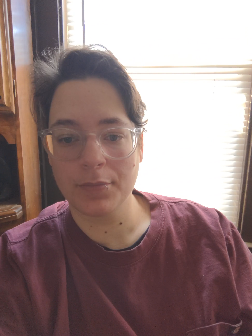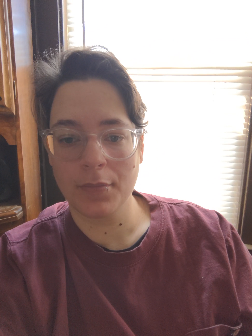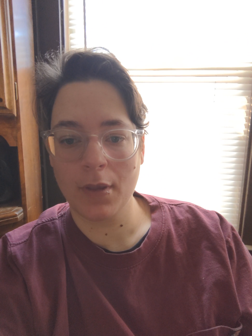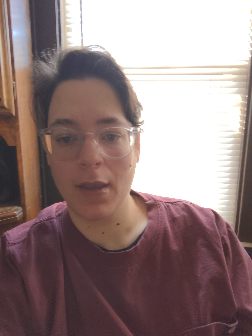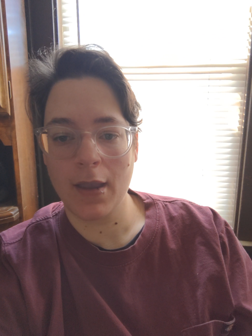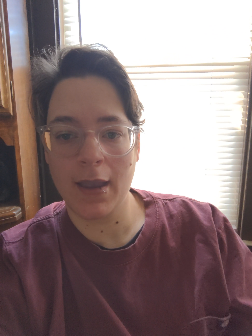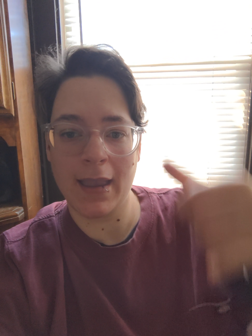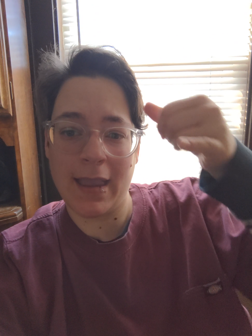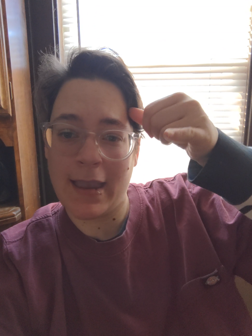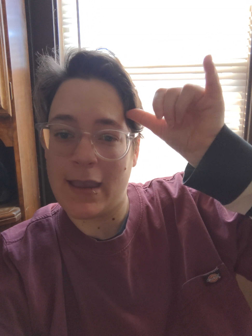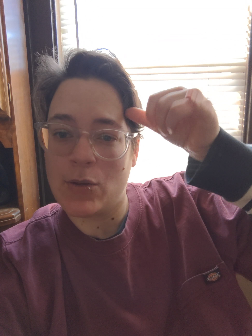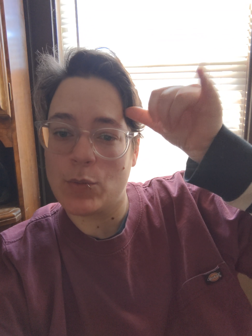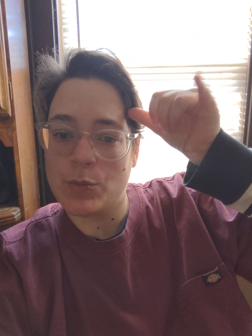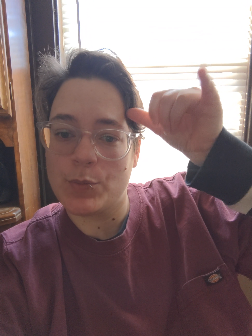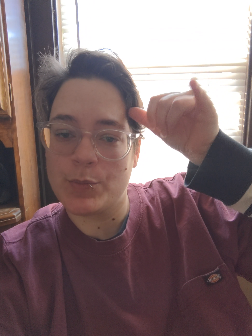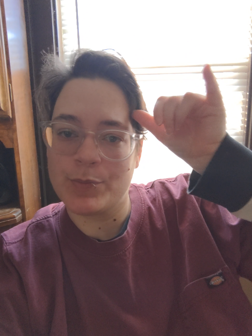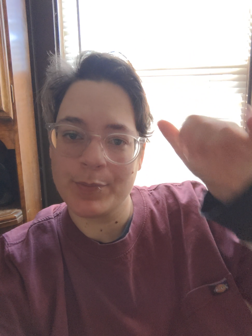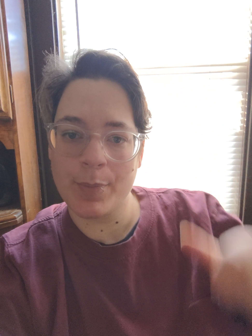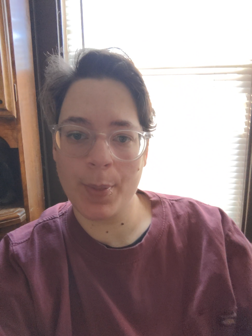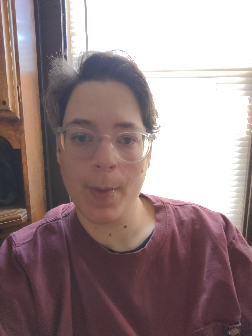cow